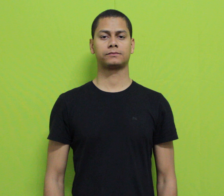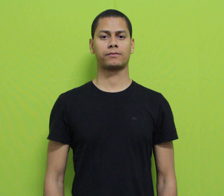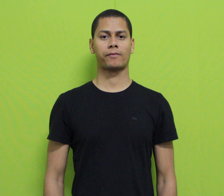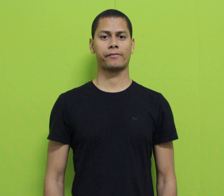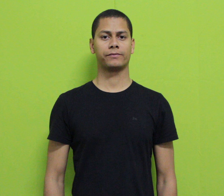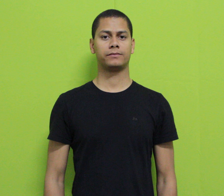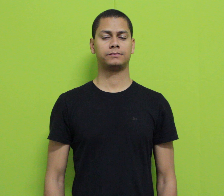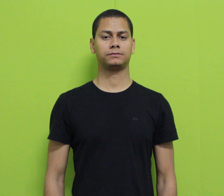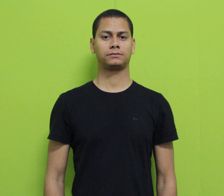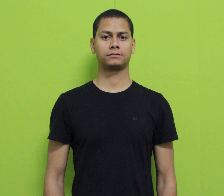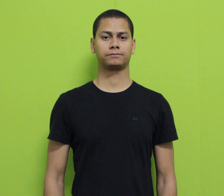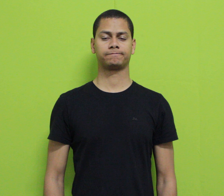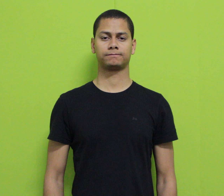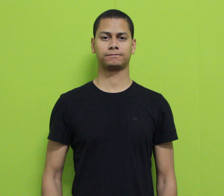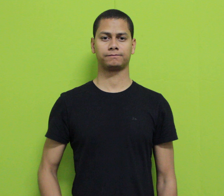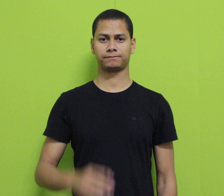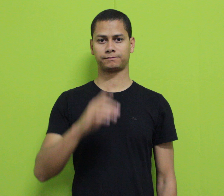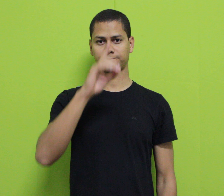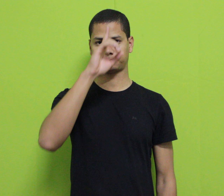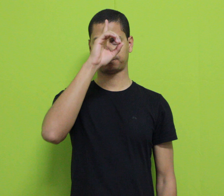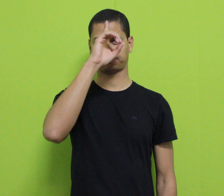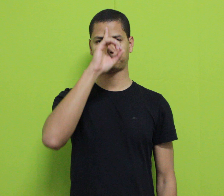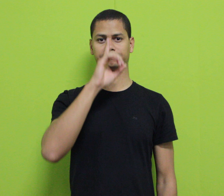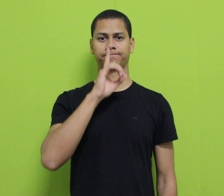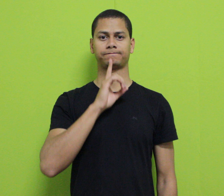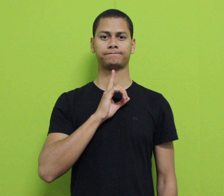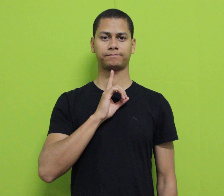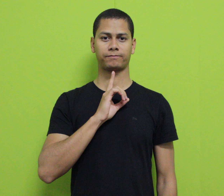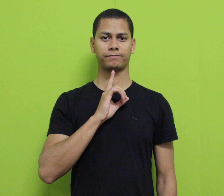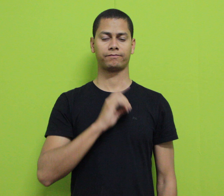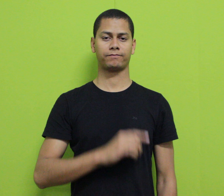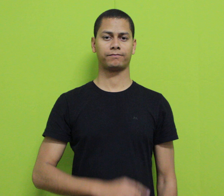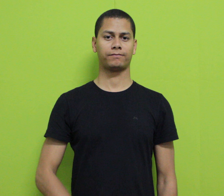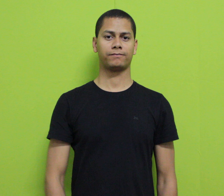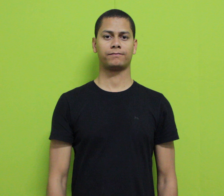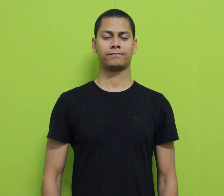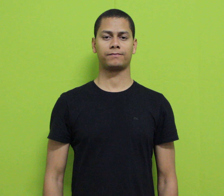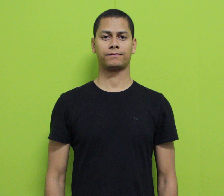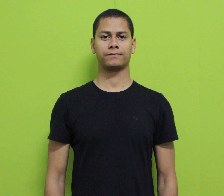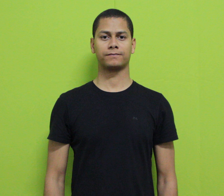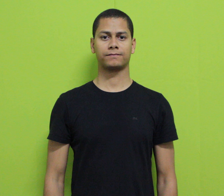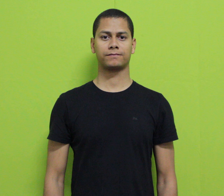amarelo